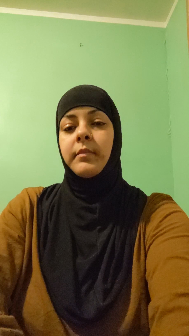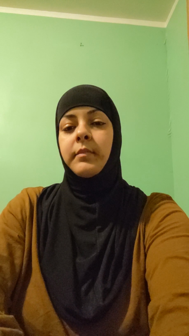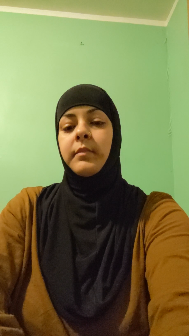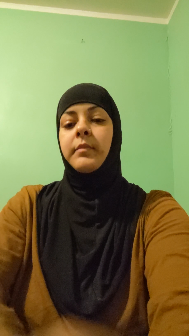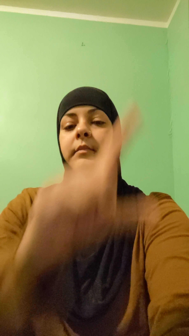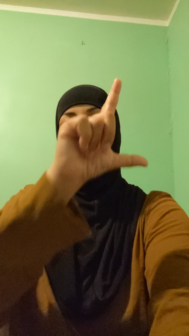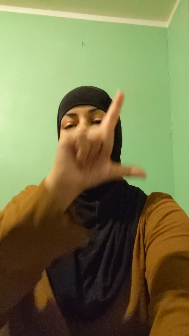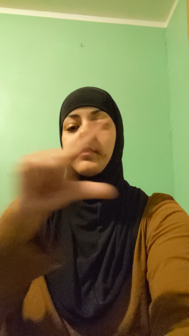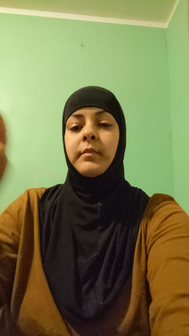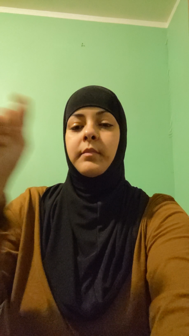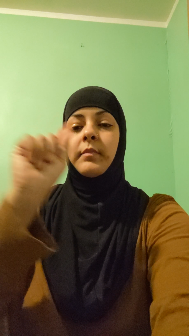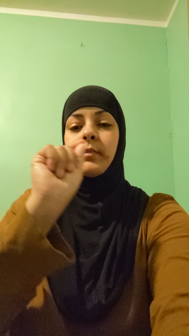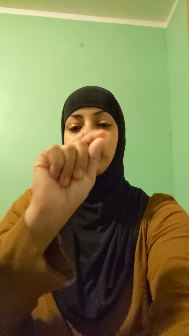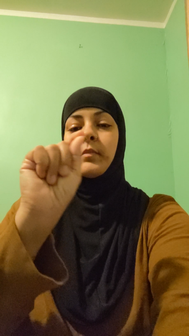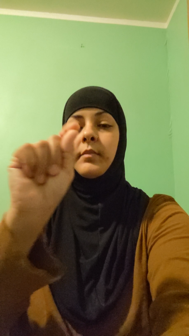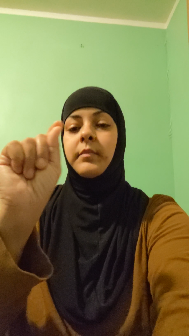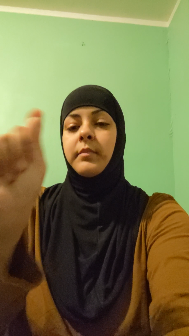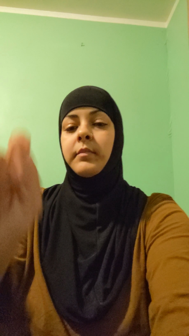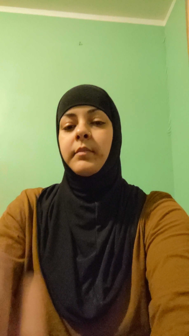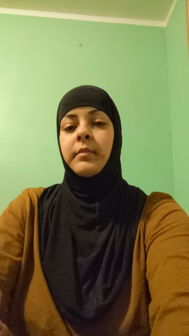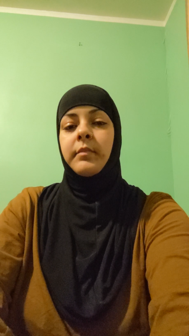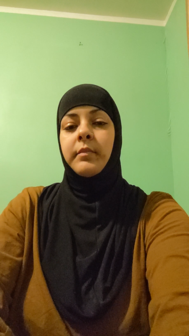peas